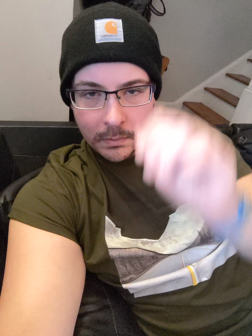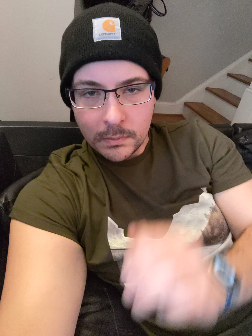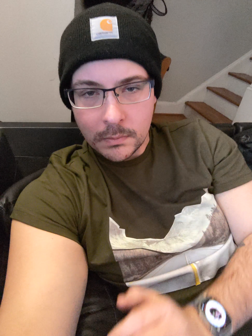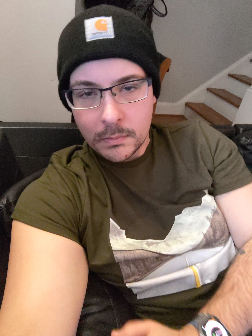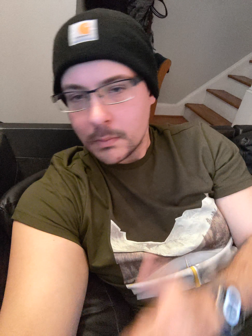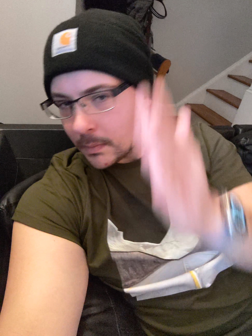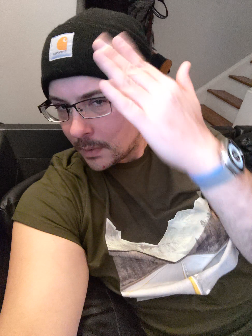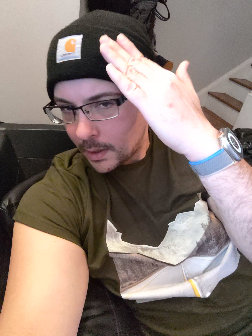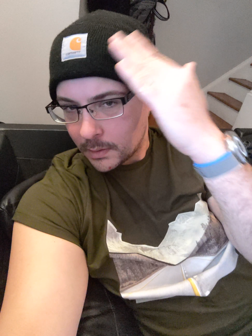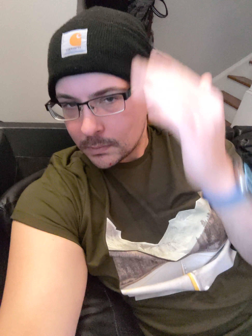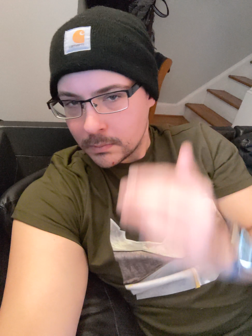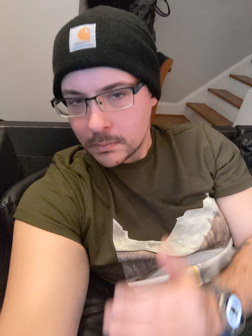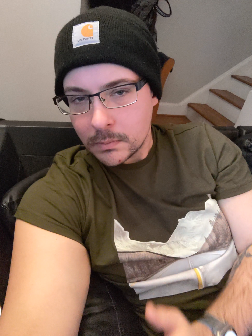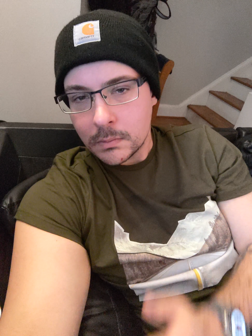hat